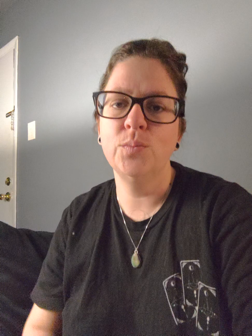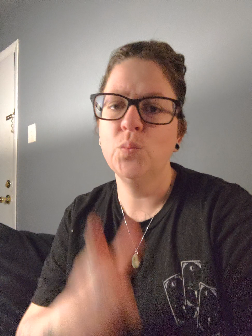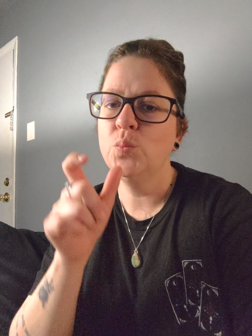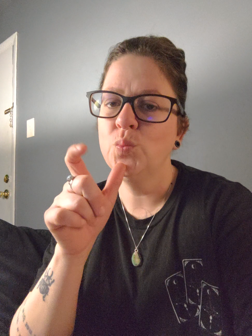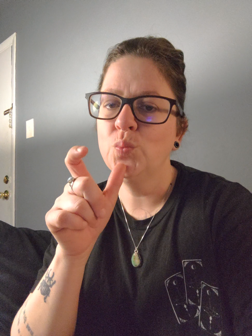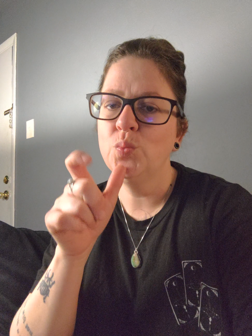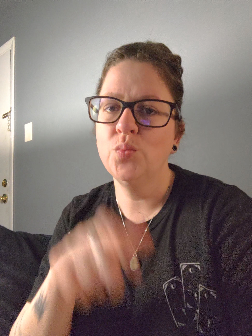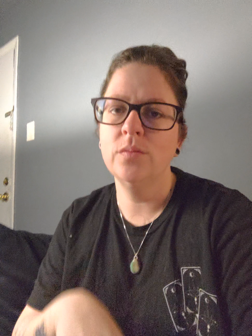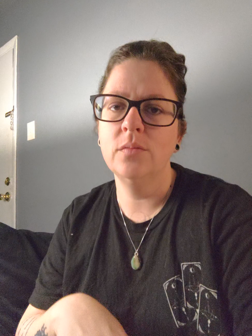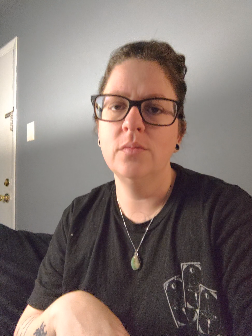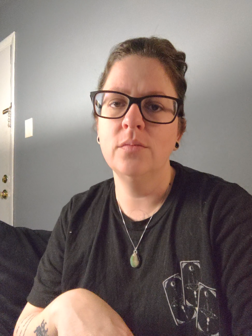who